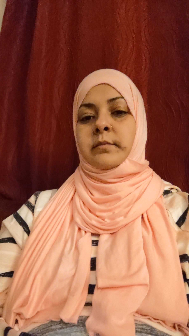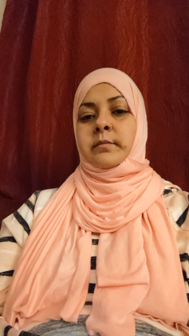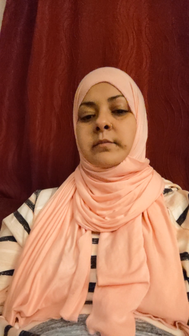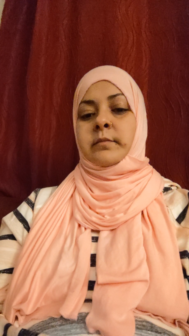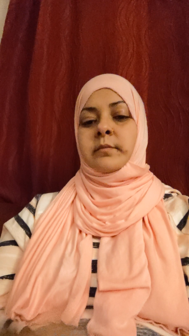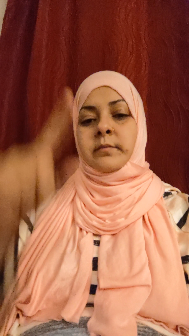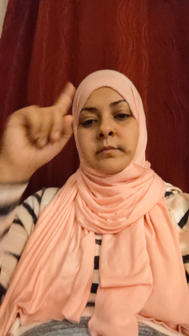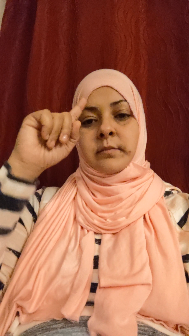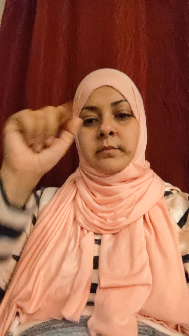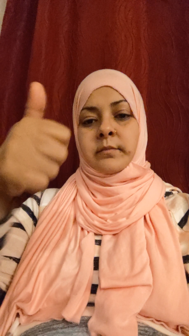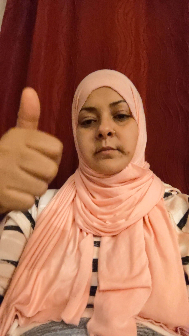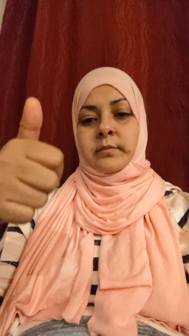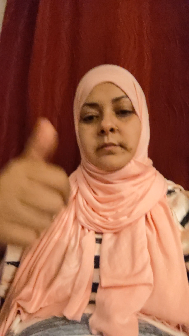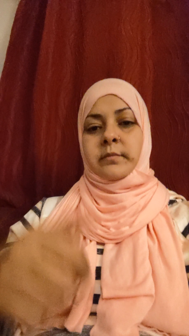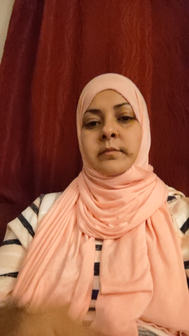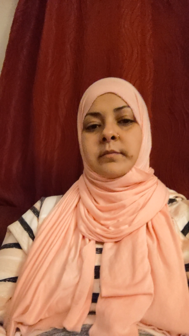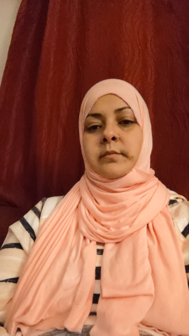dime